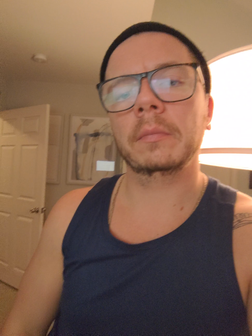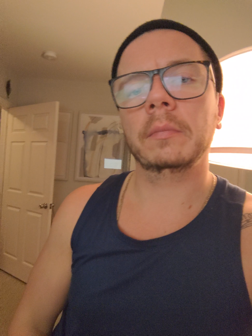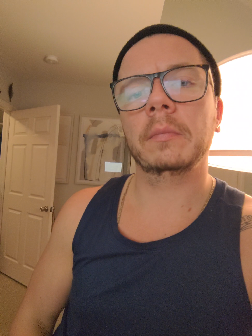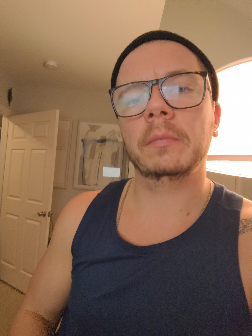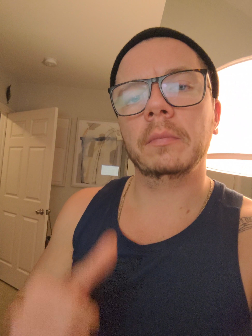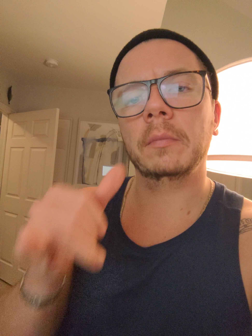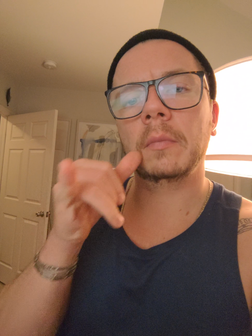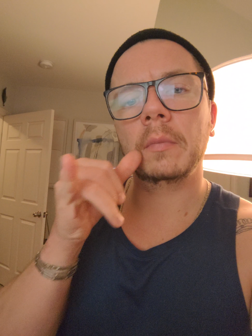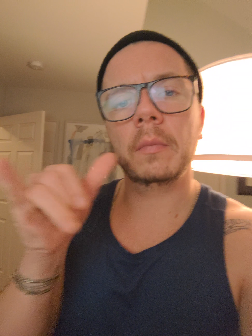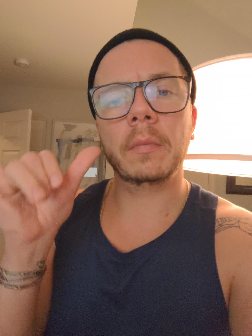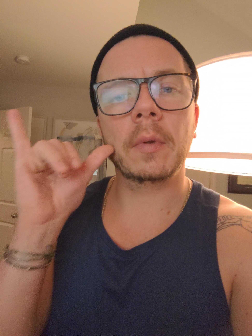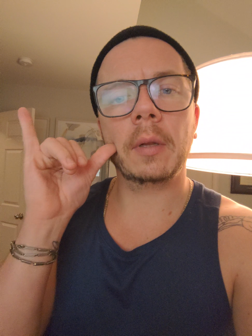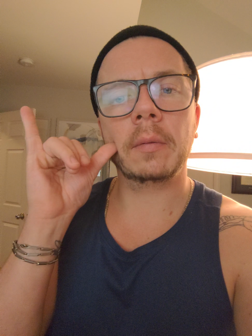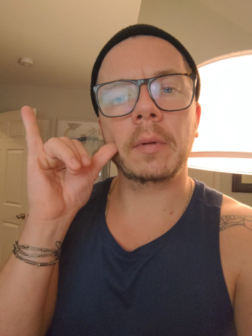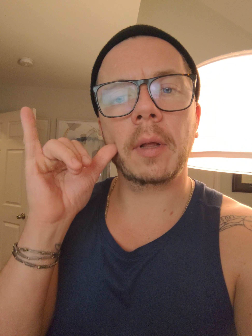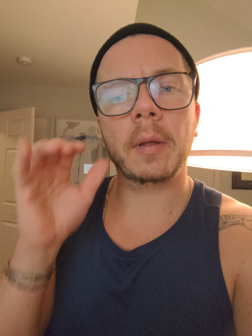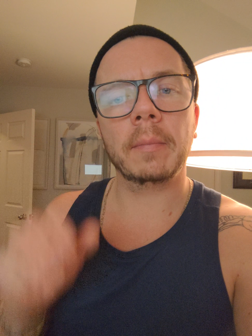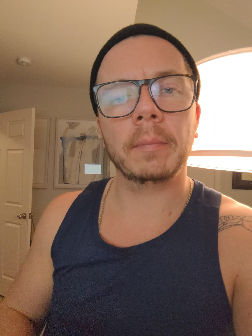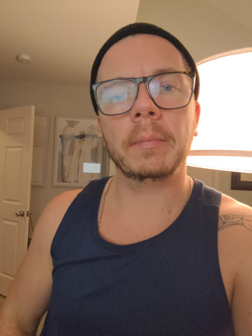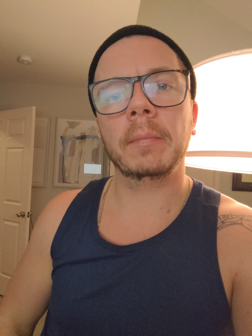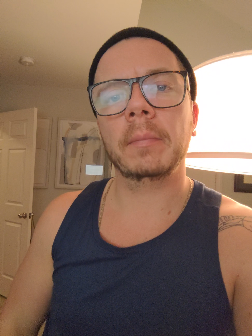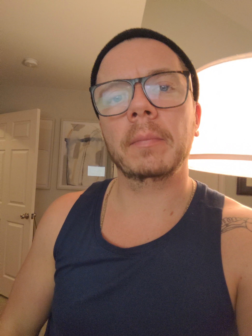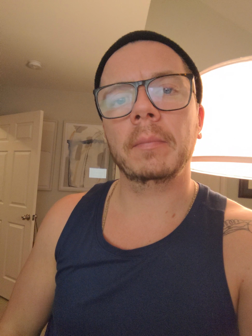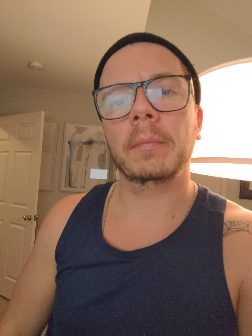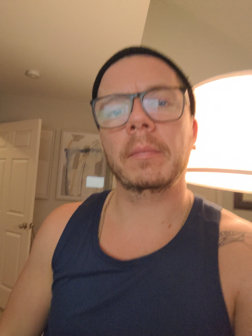yesterday